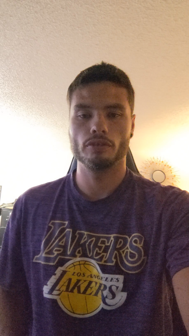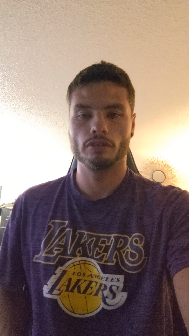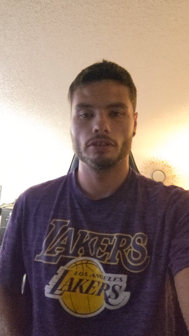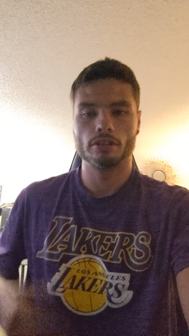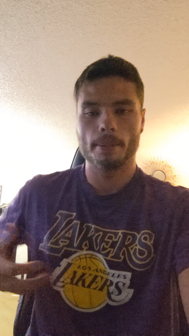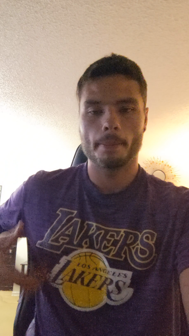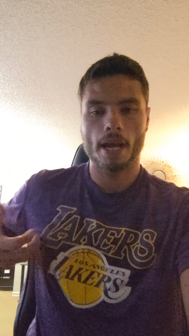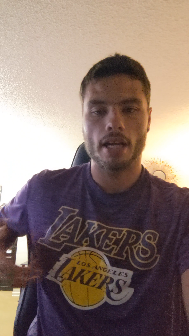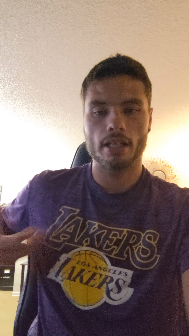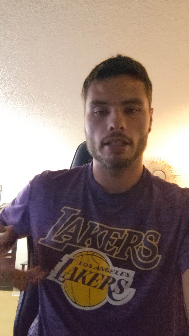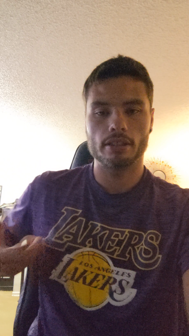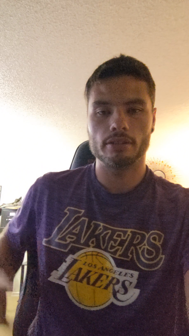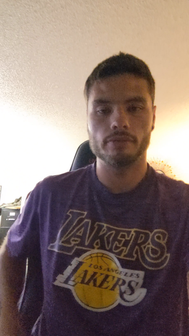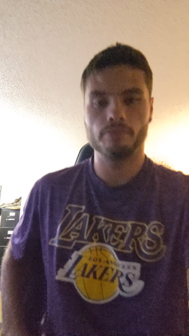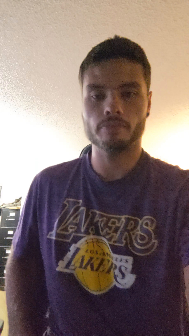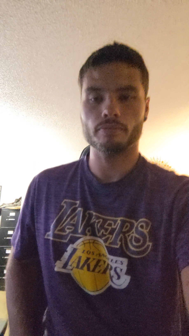monkey